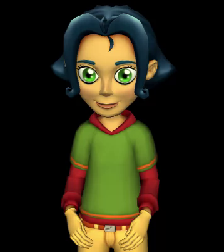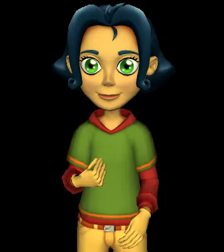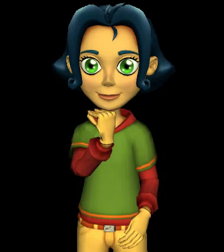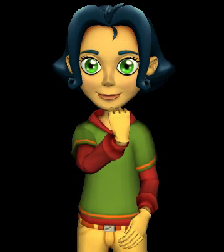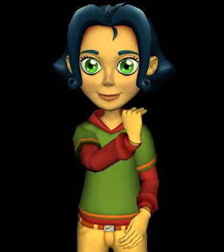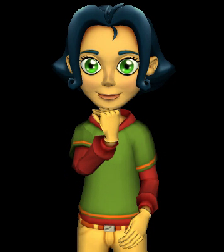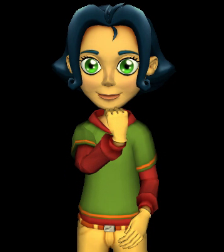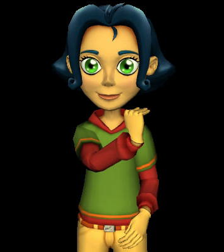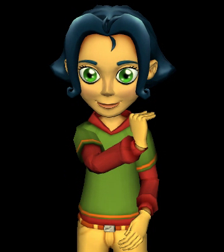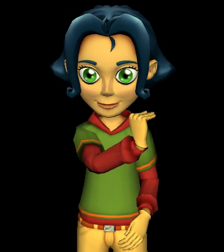شتاء